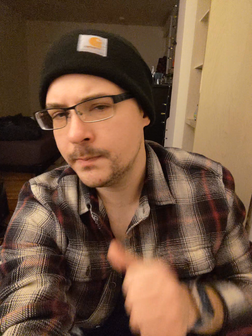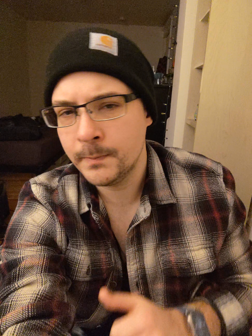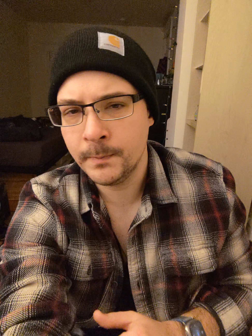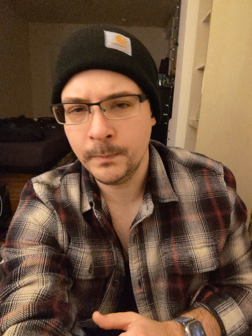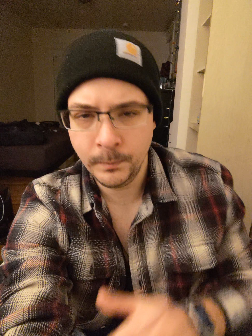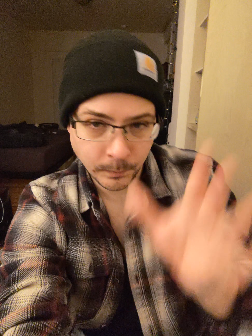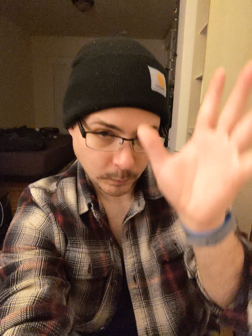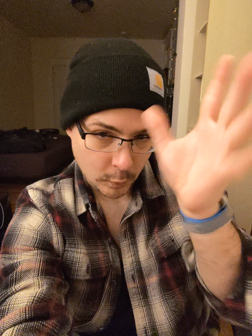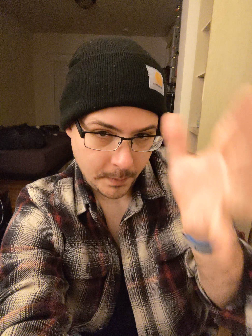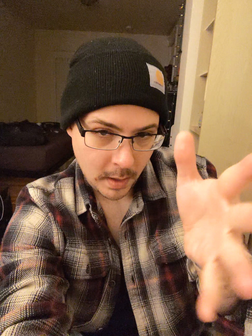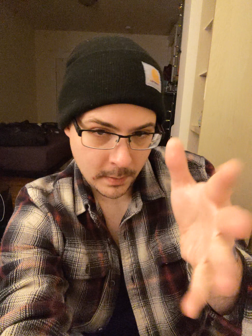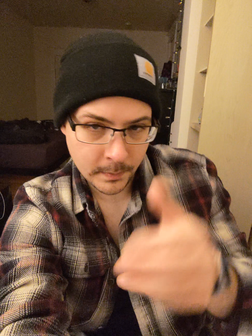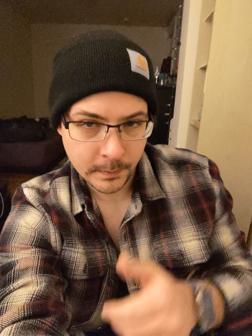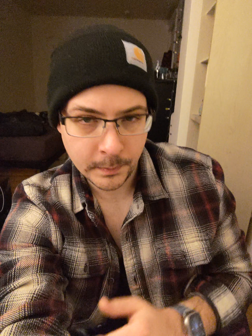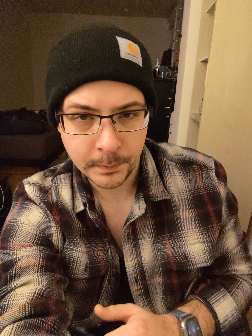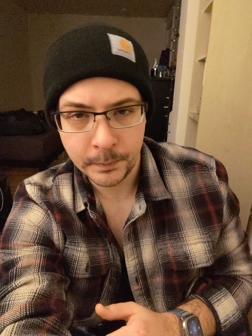grandpa